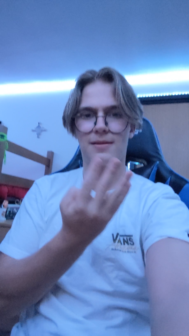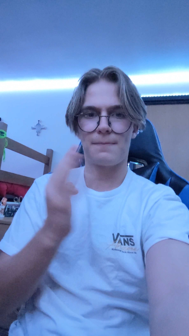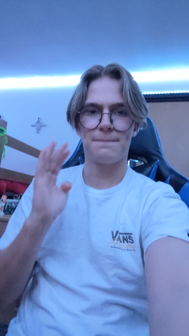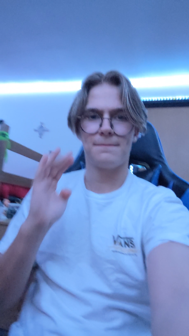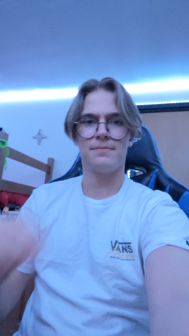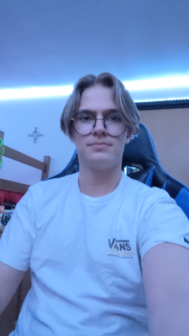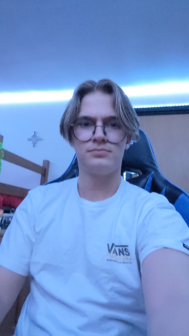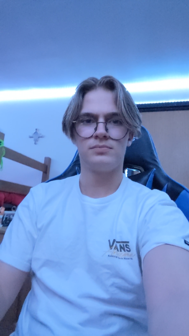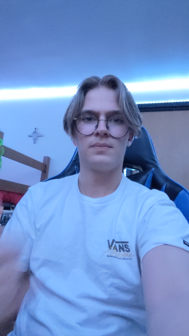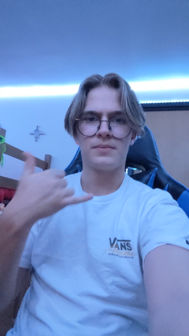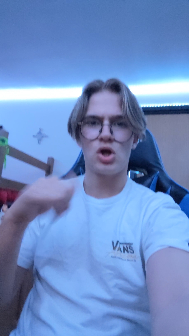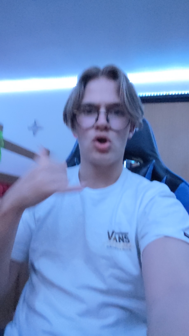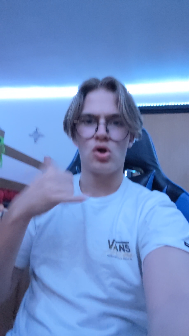party